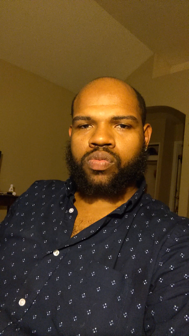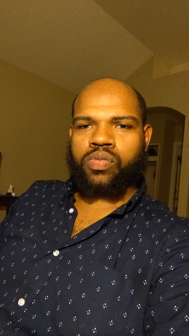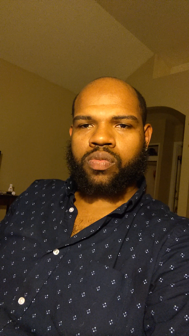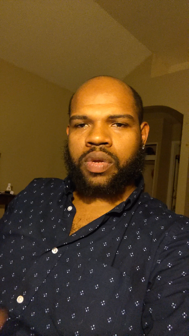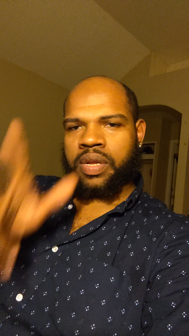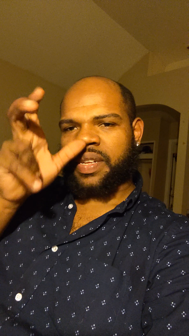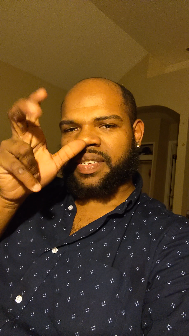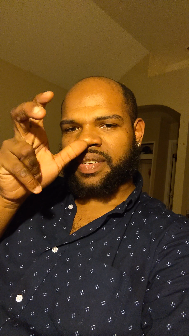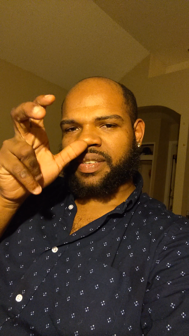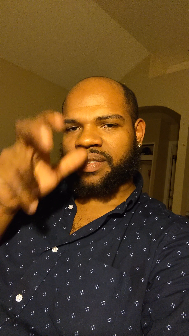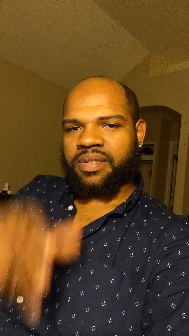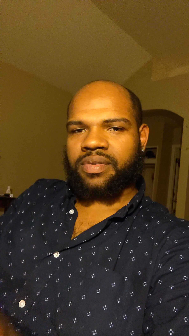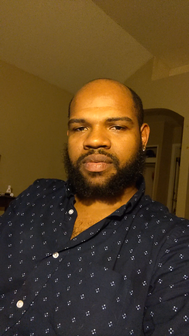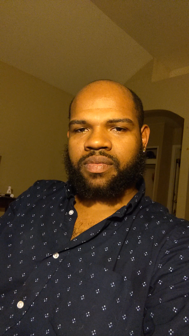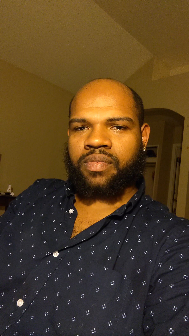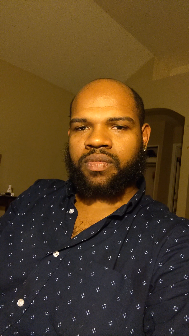ant